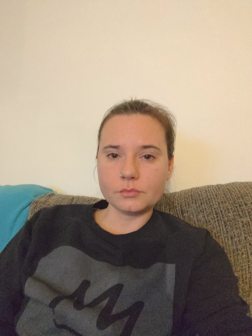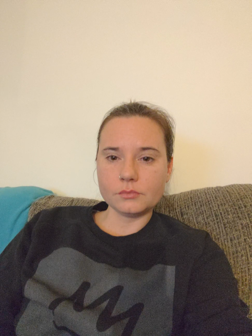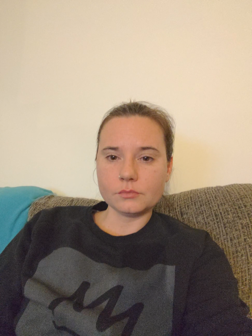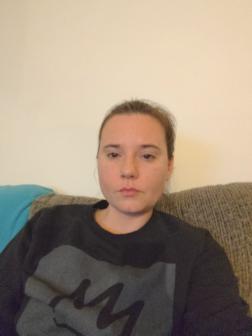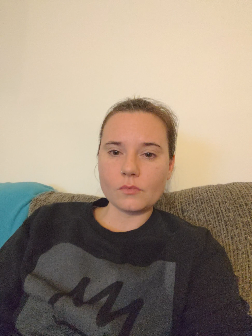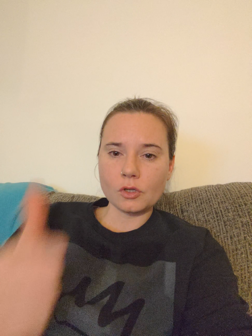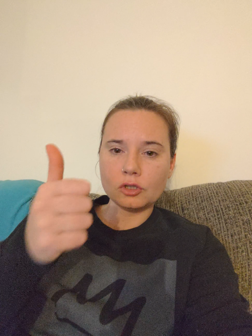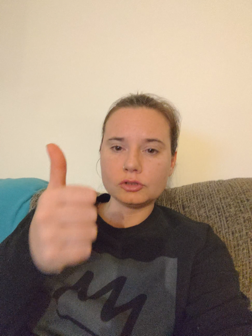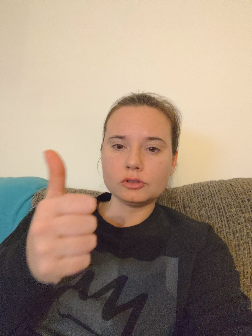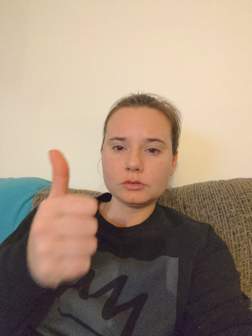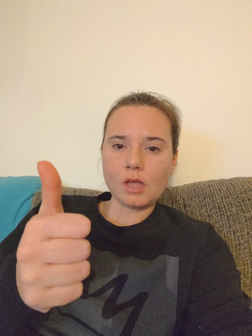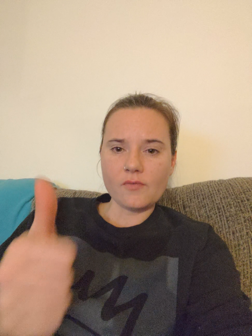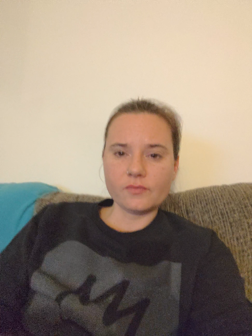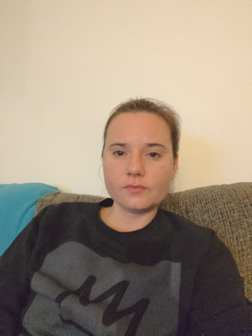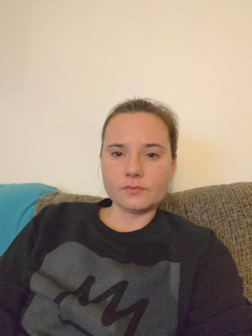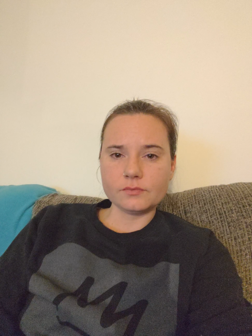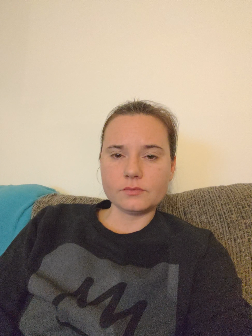yourself